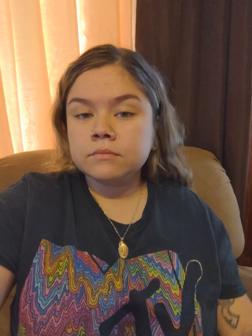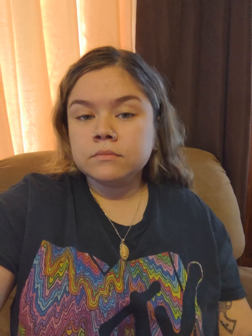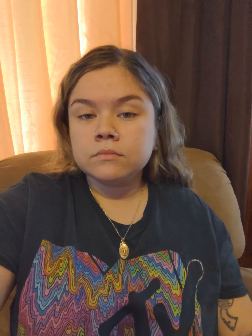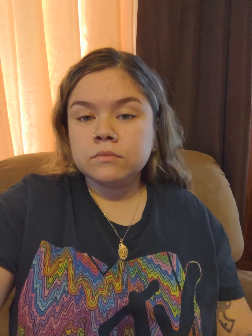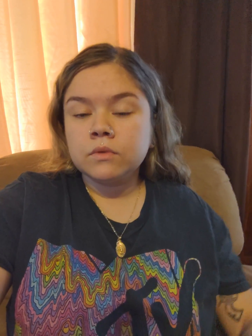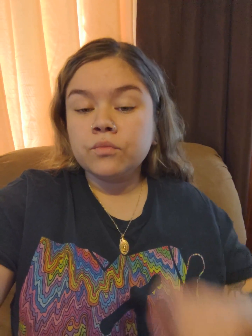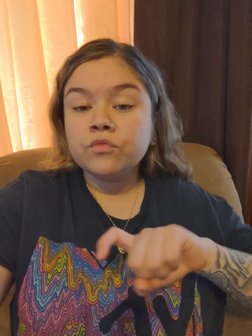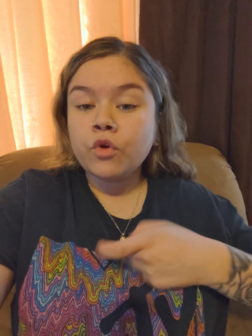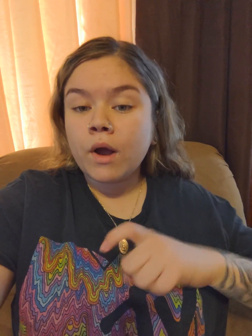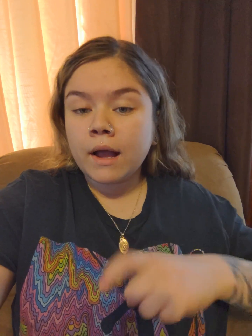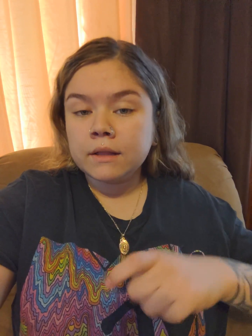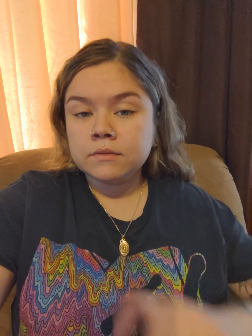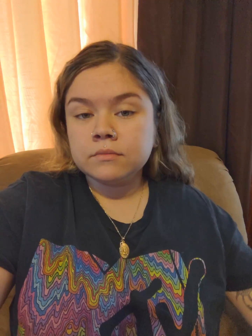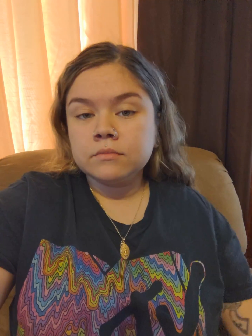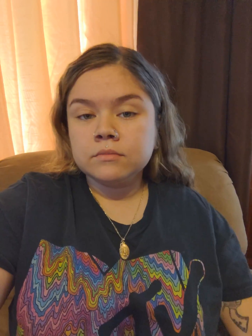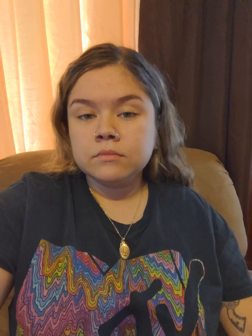friend